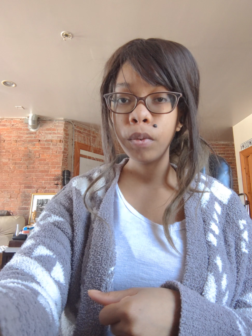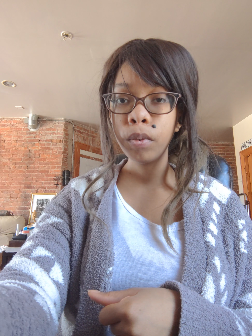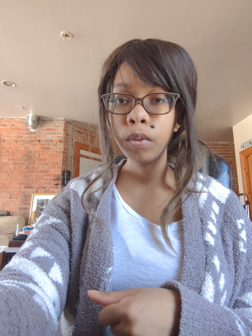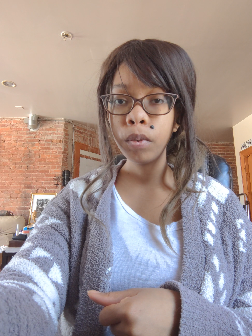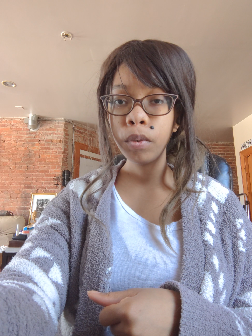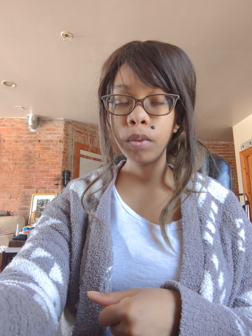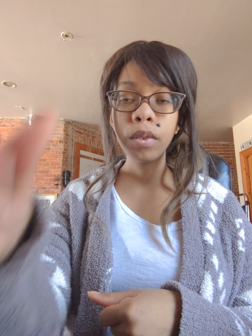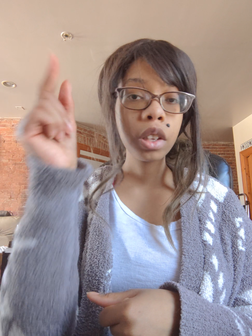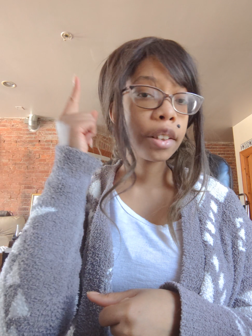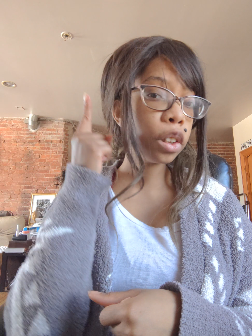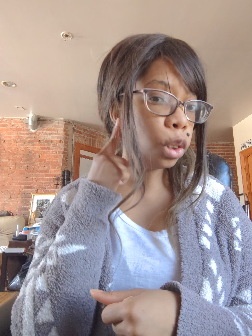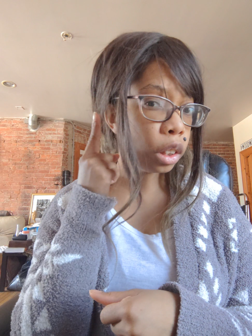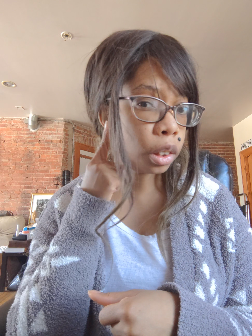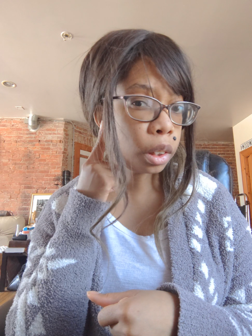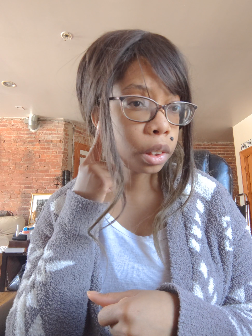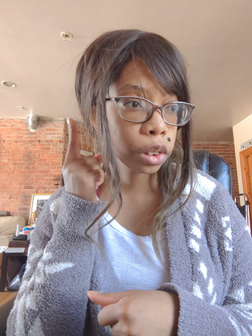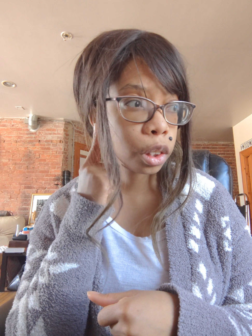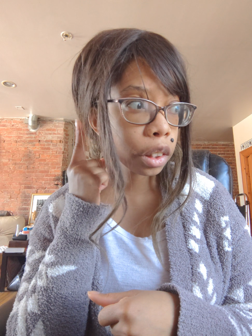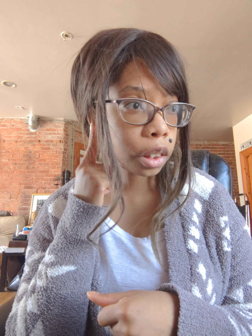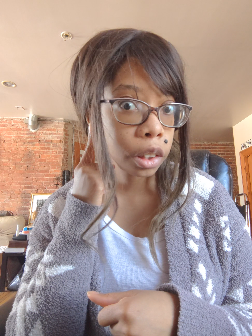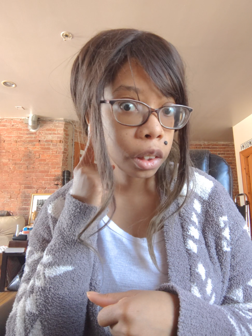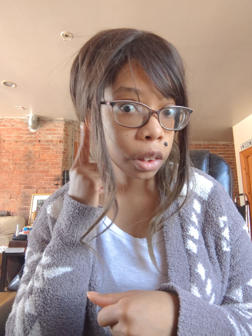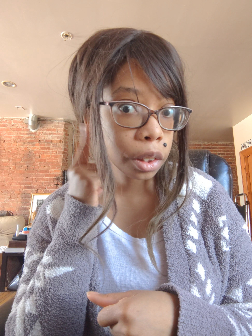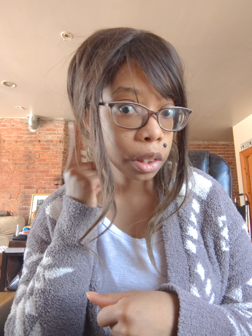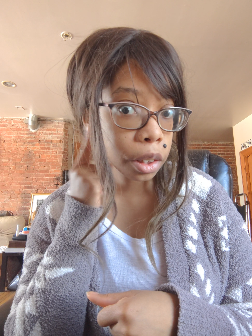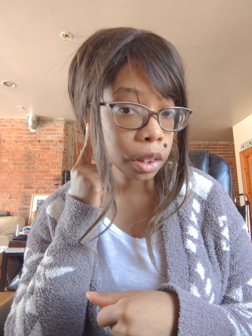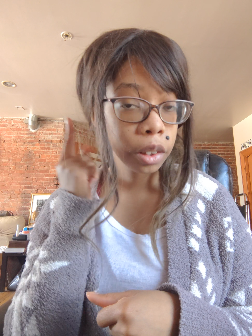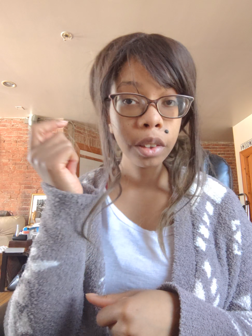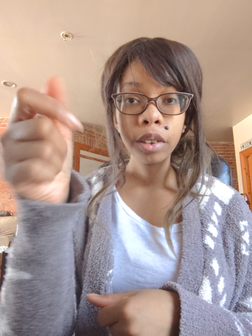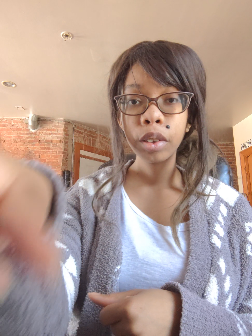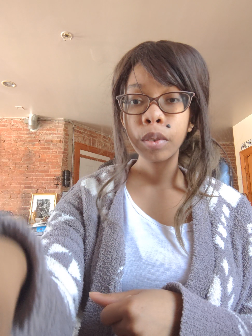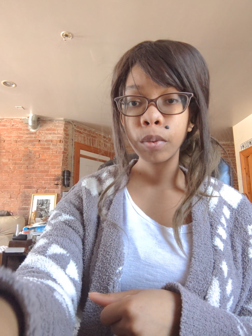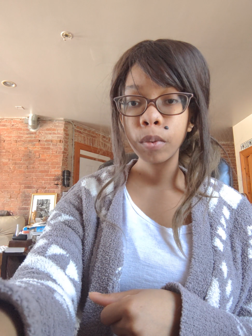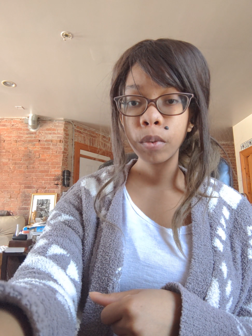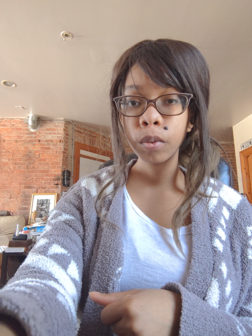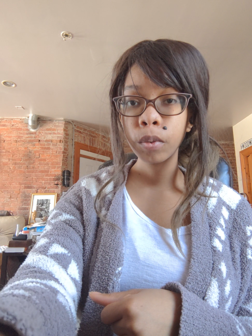hear